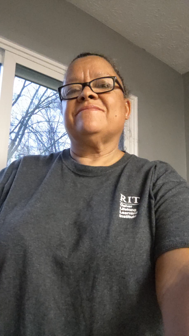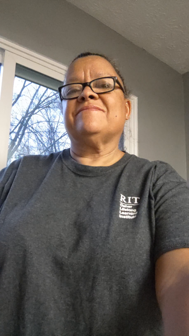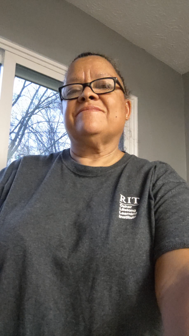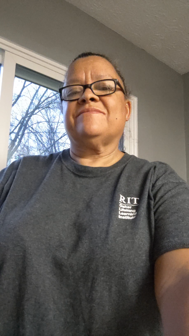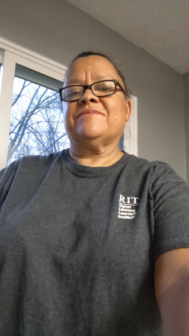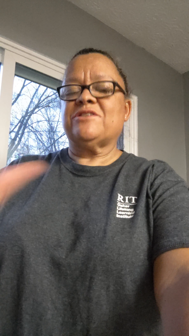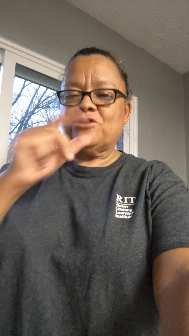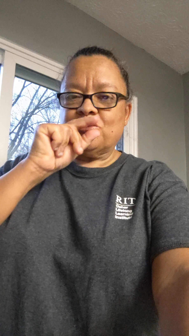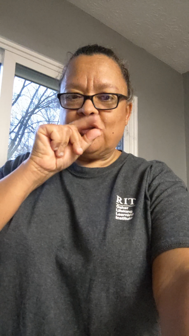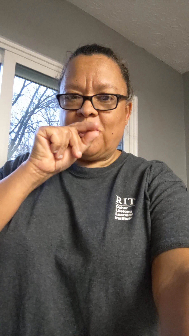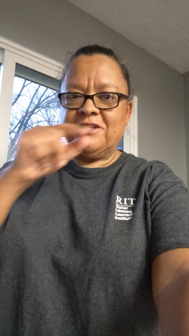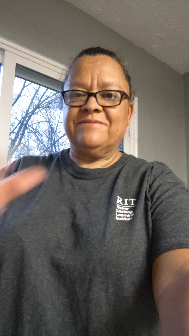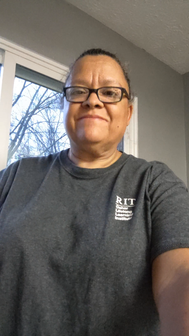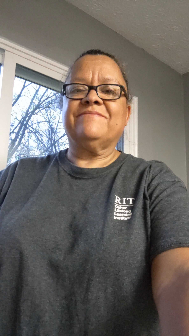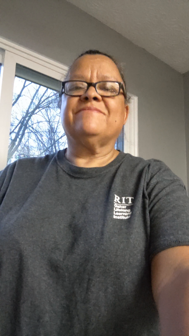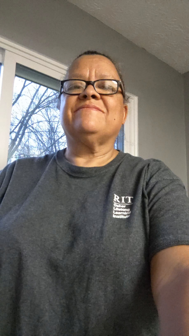chicken